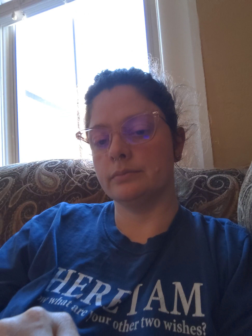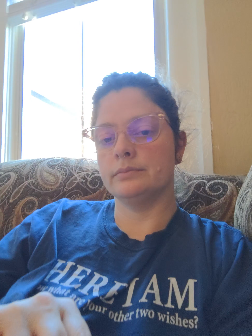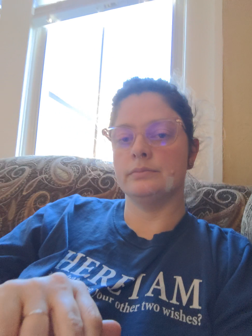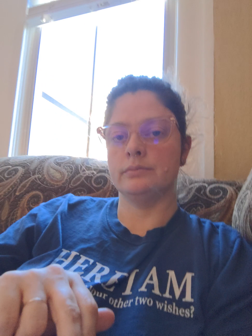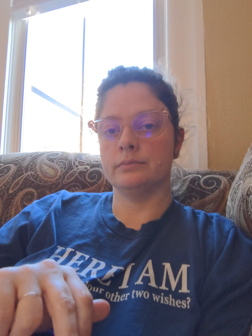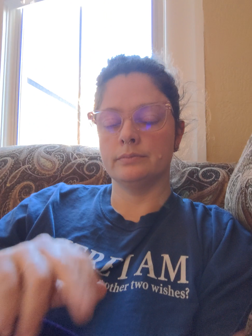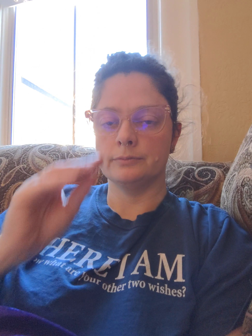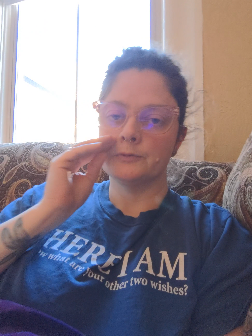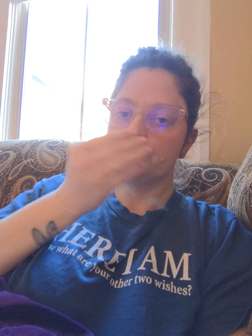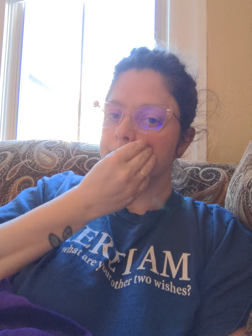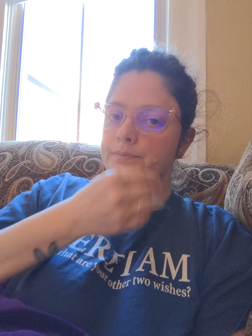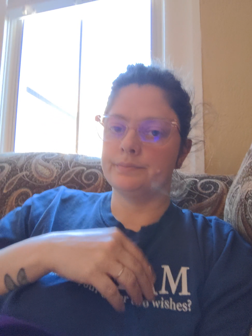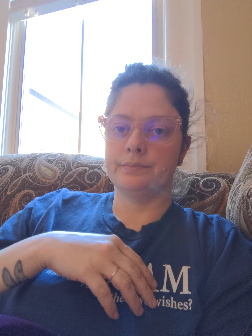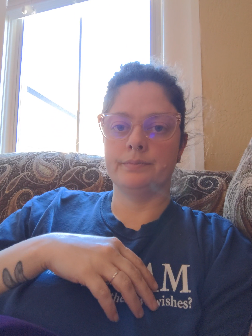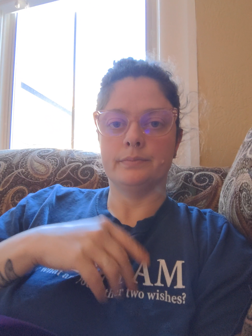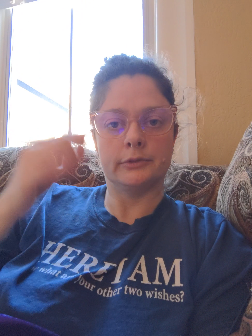flower